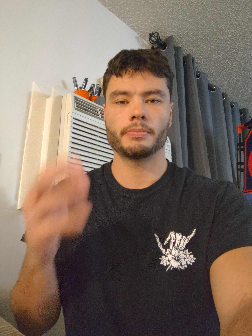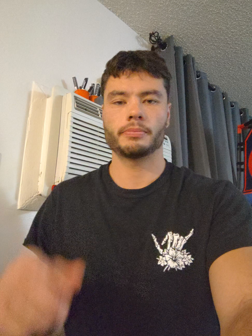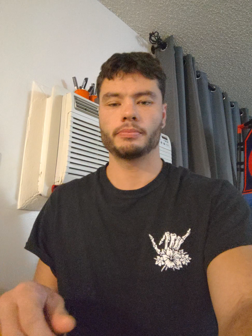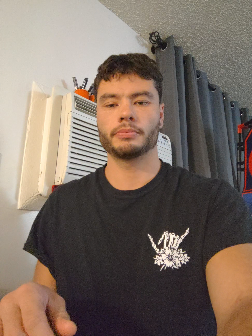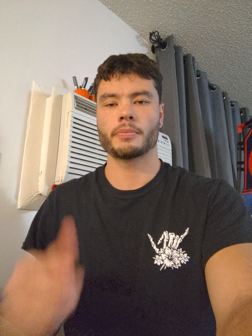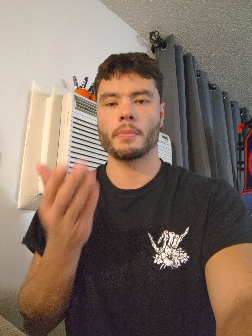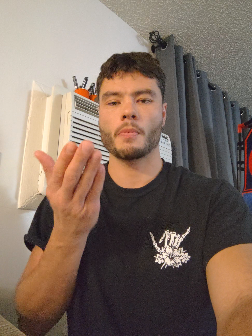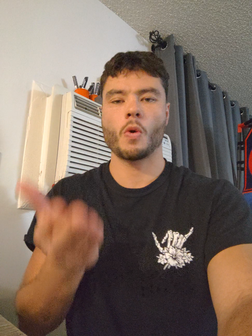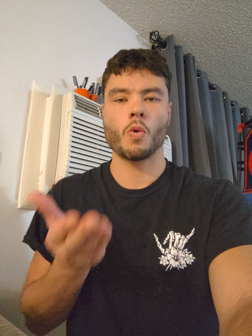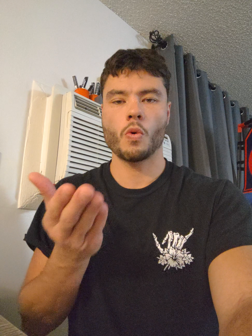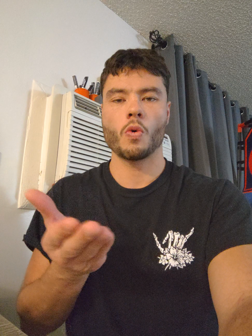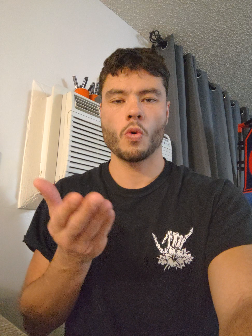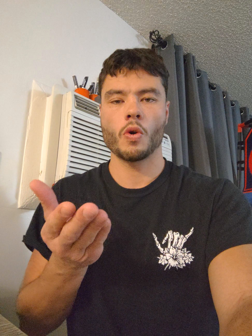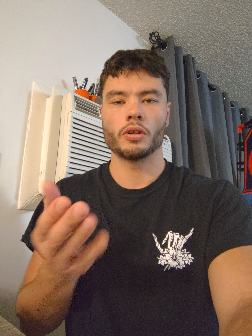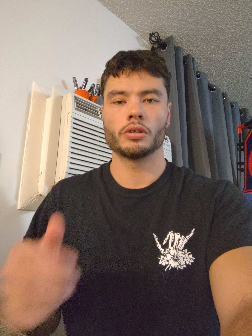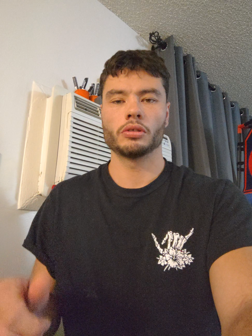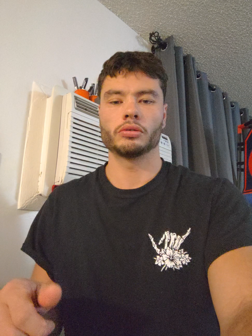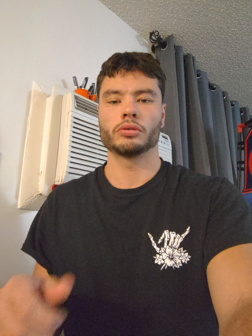boat